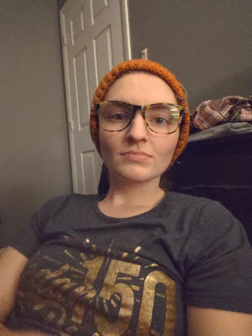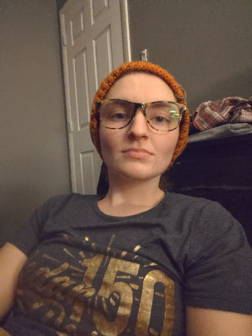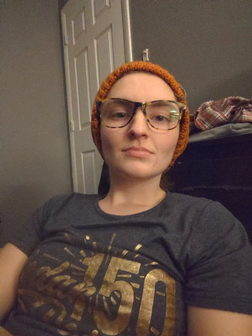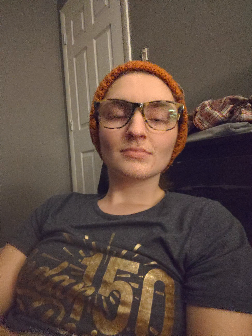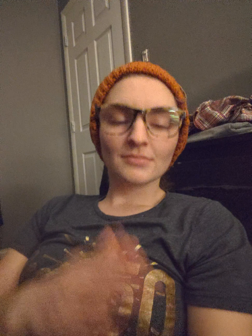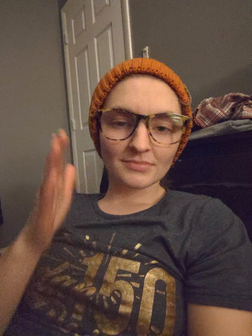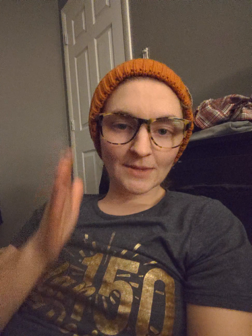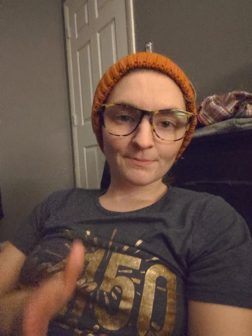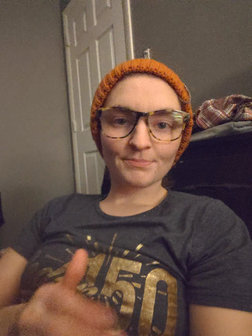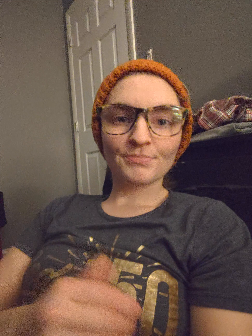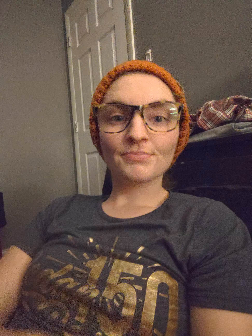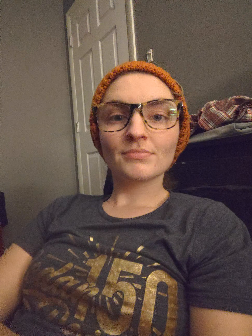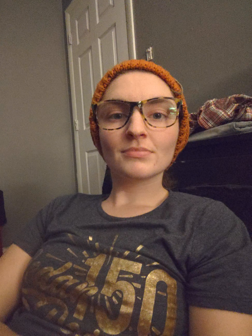beside